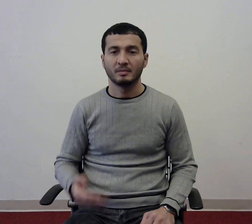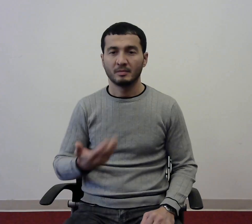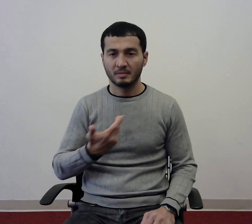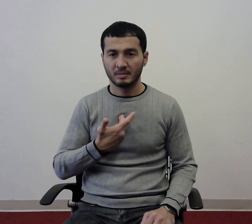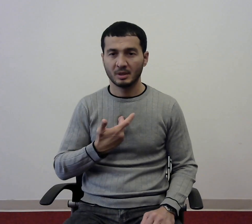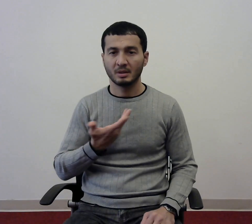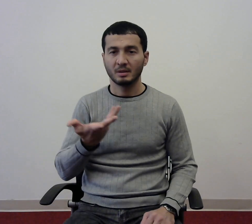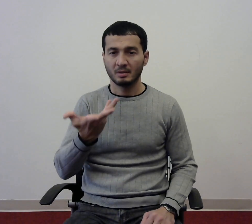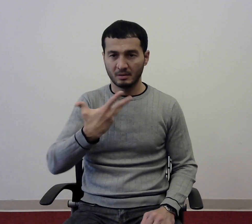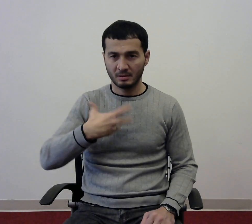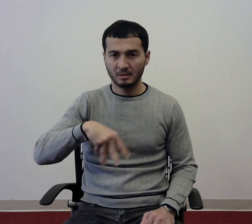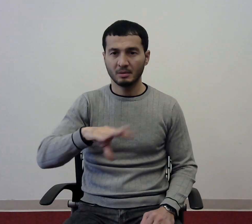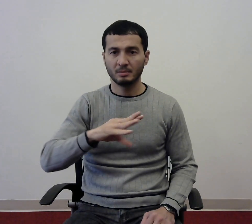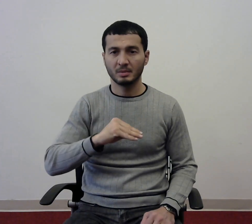biz